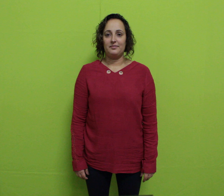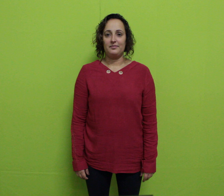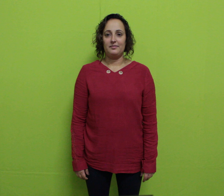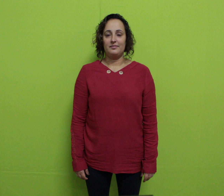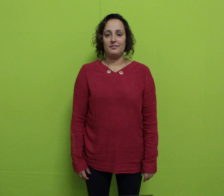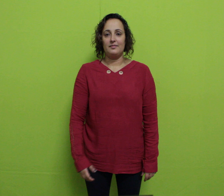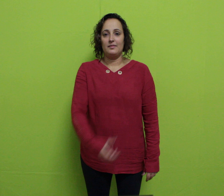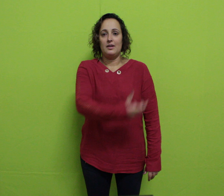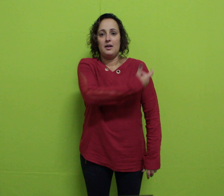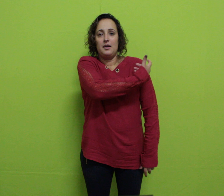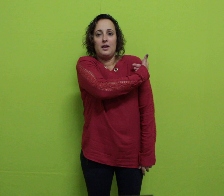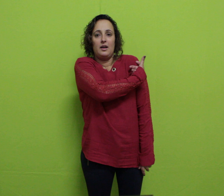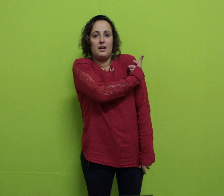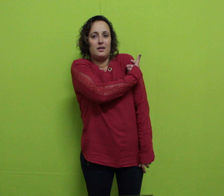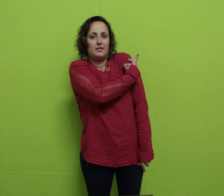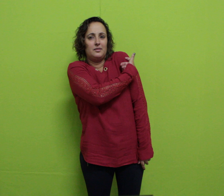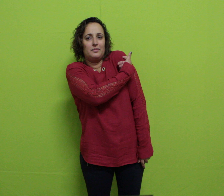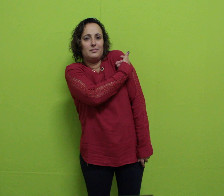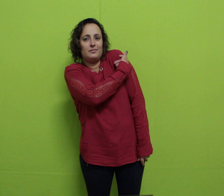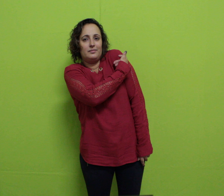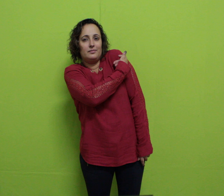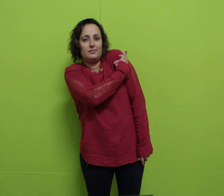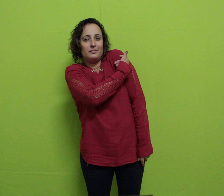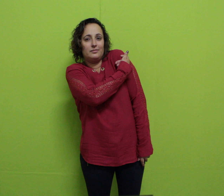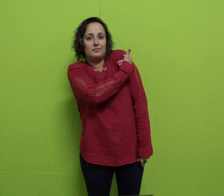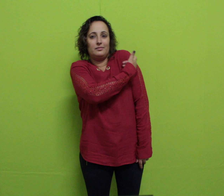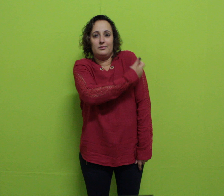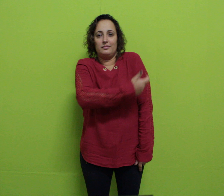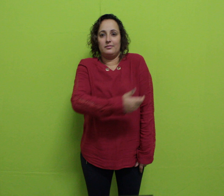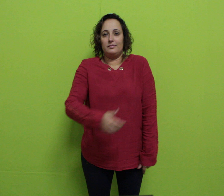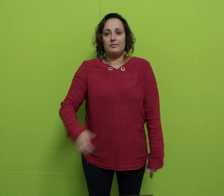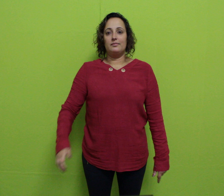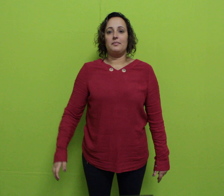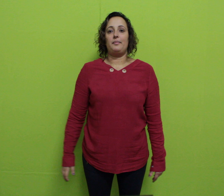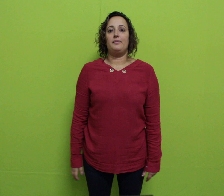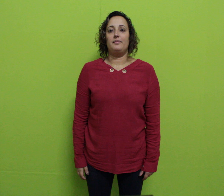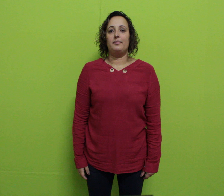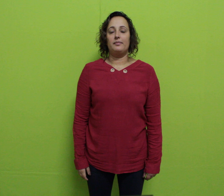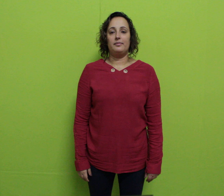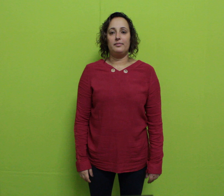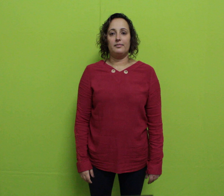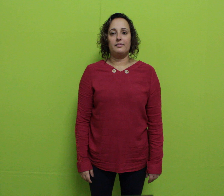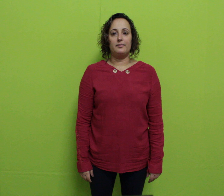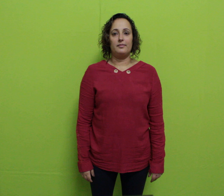vacina